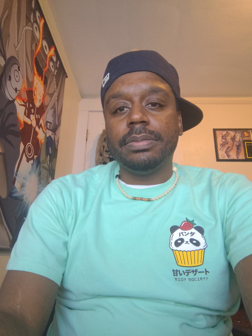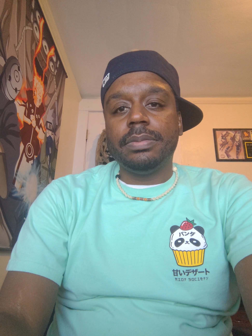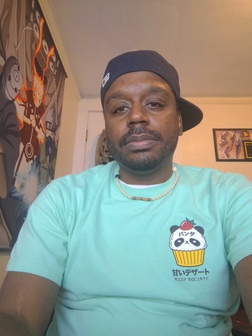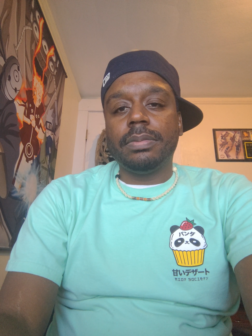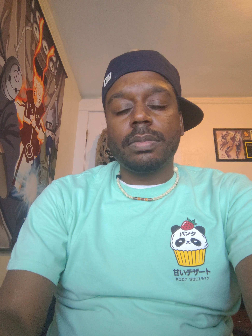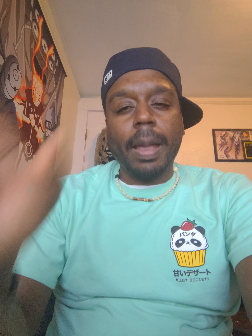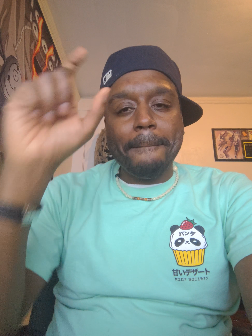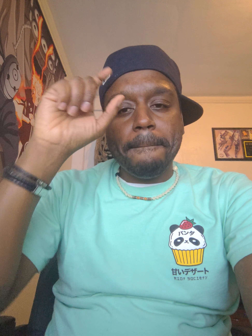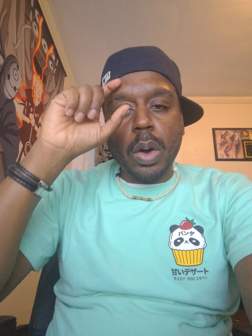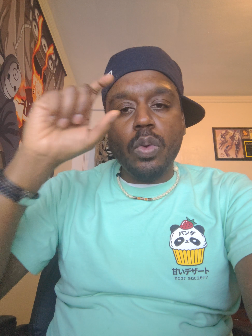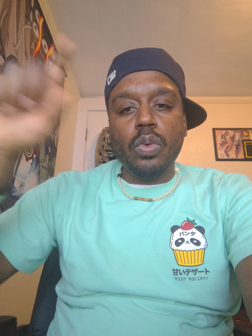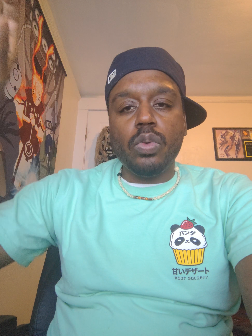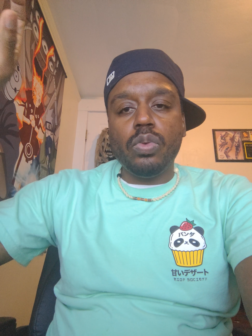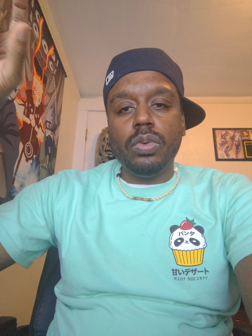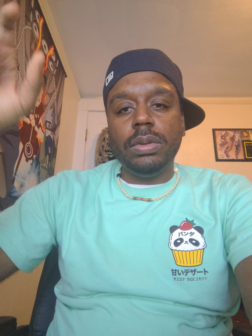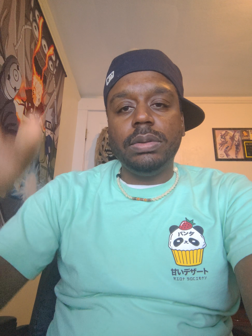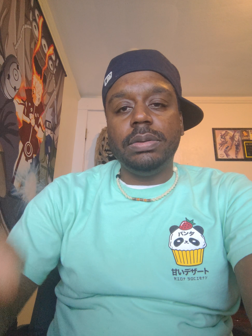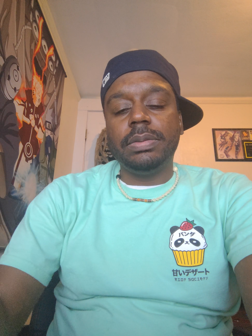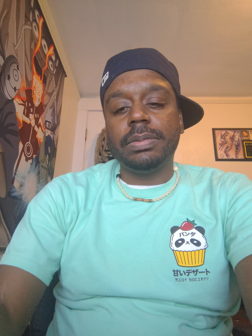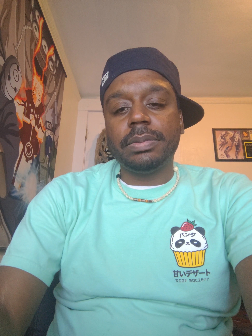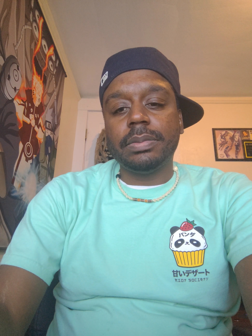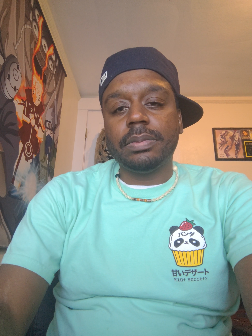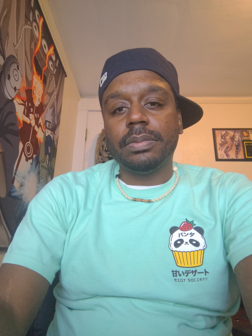moon